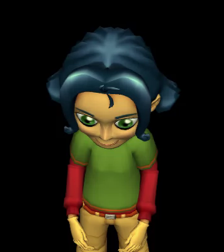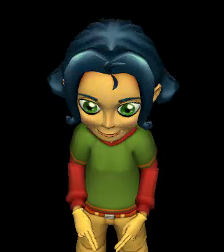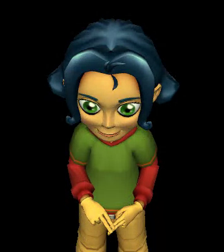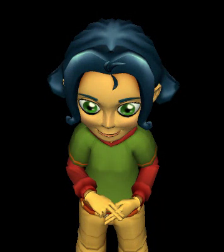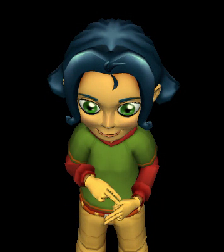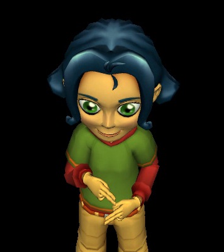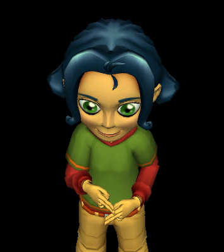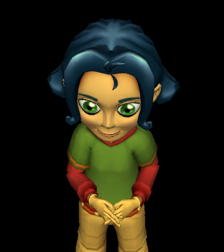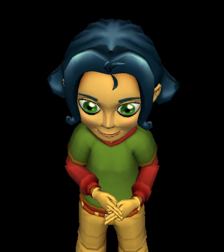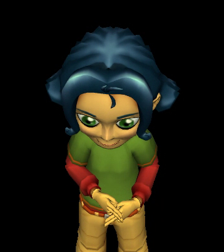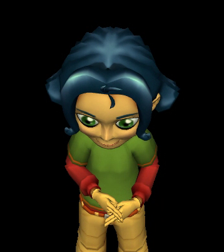اسم